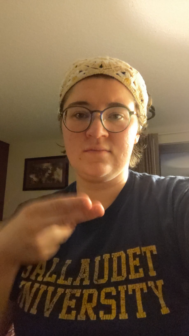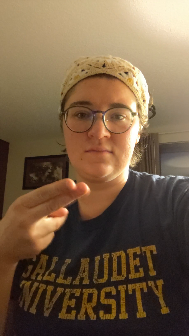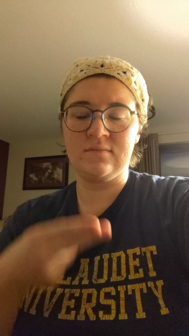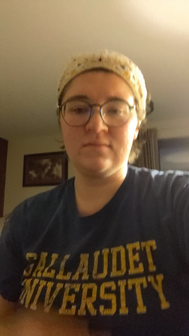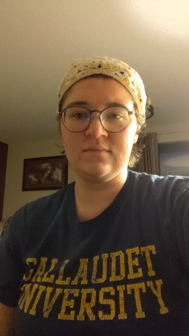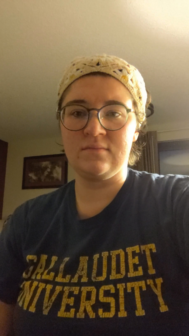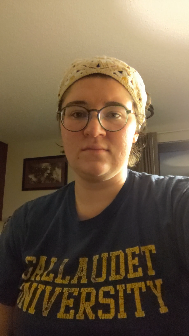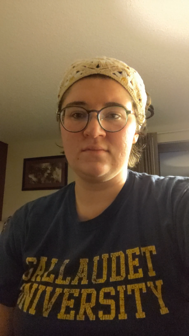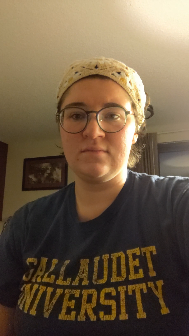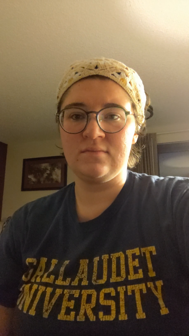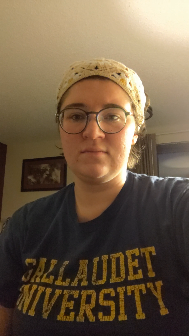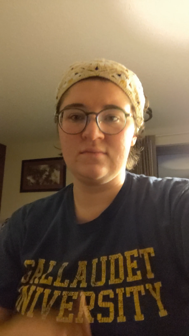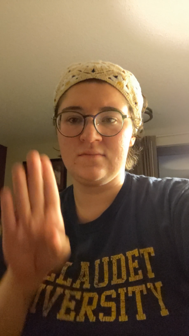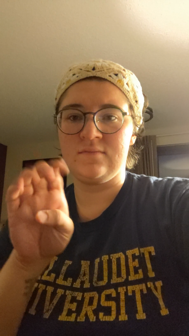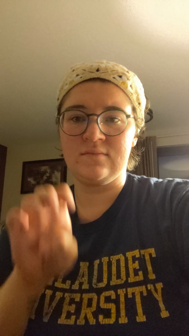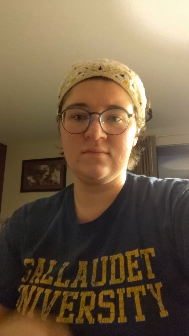be